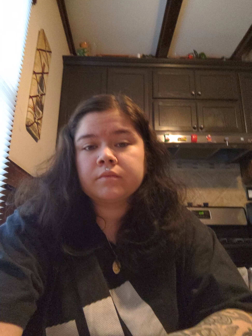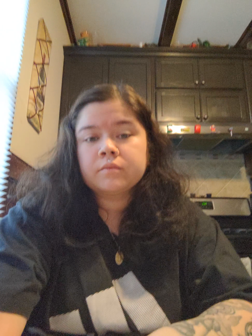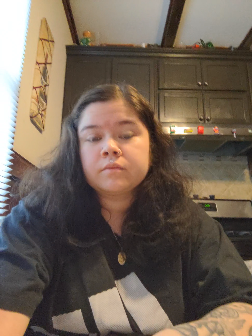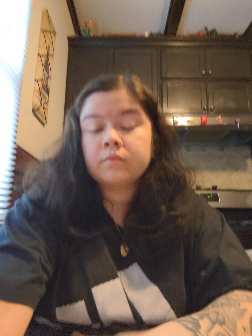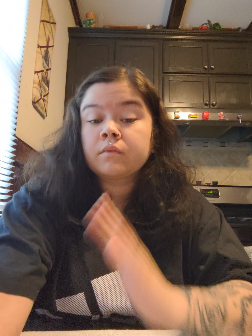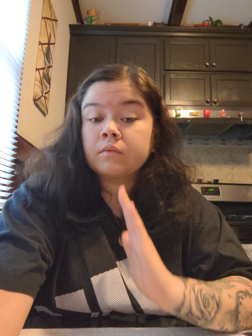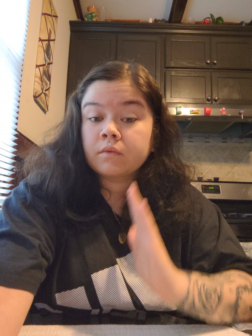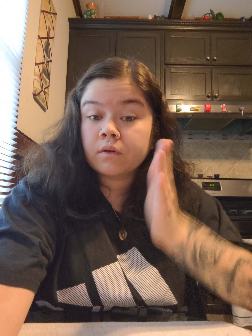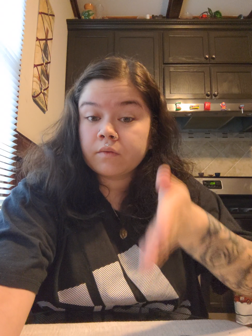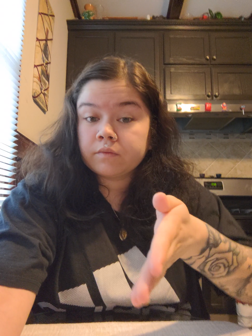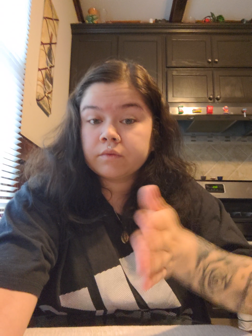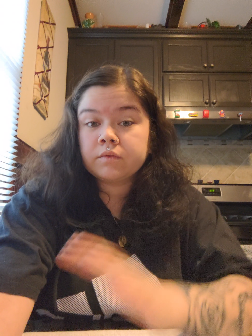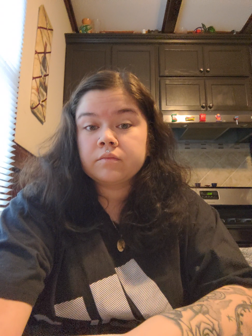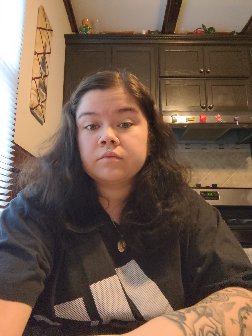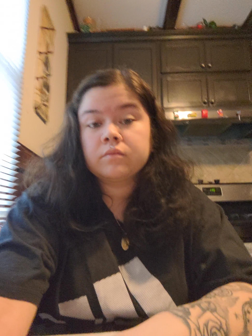after